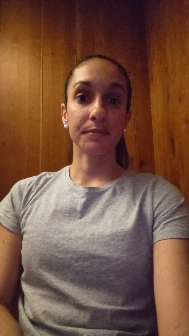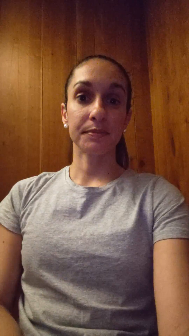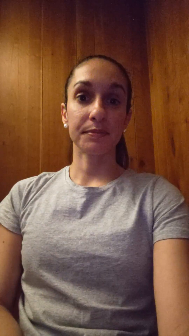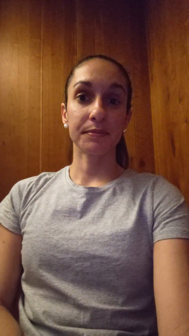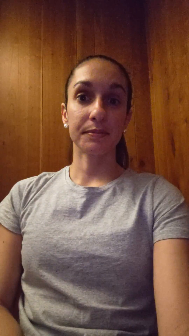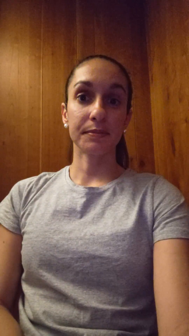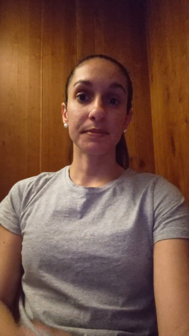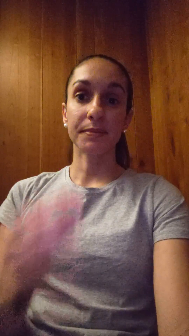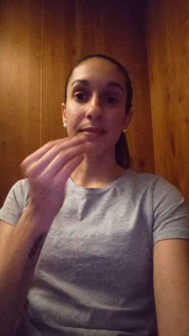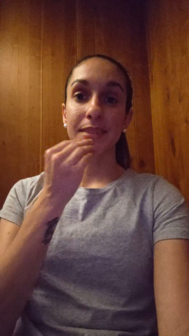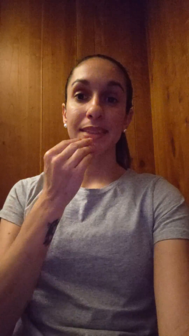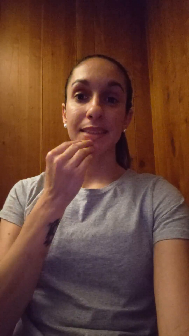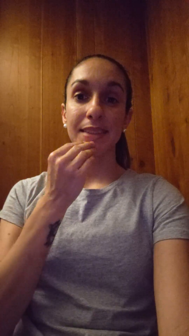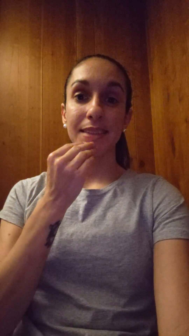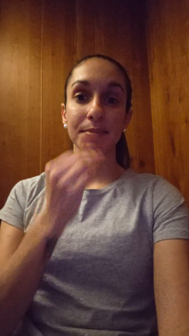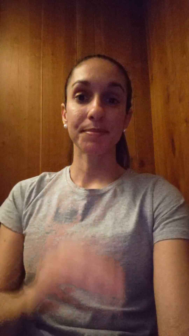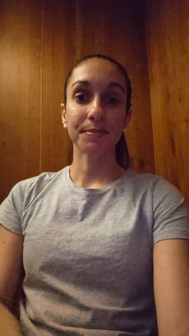eat